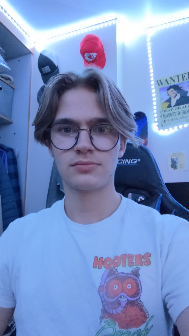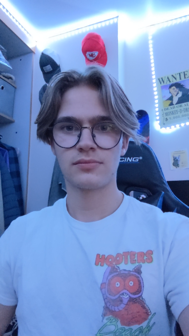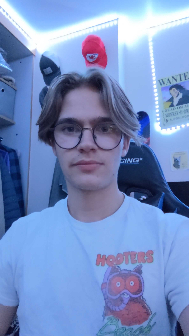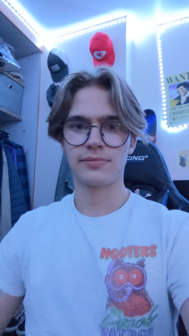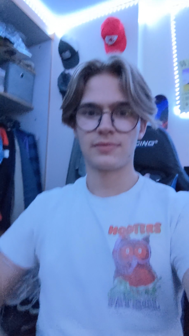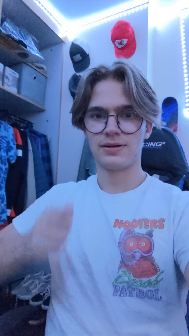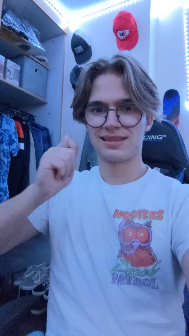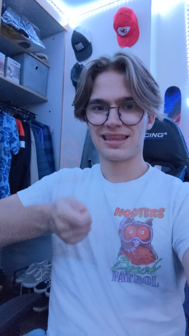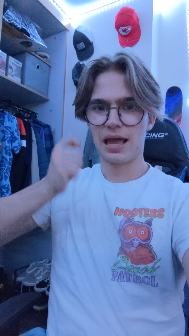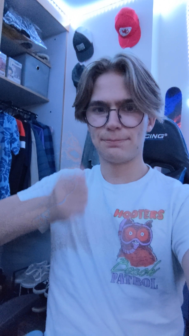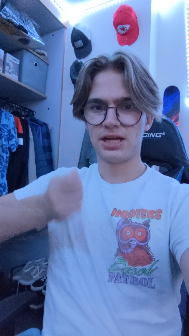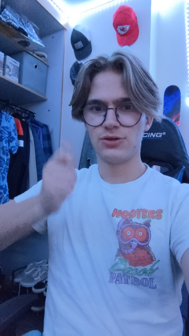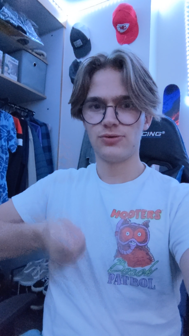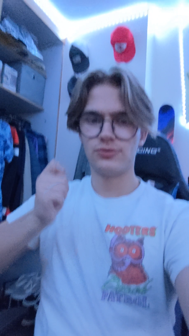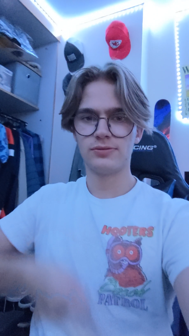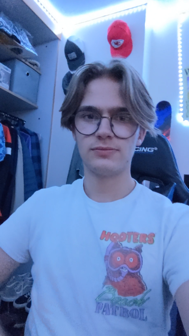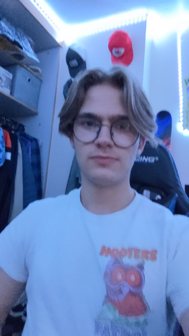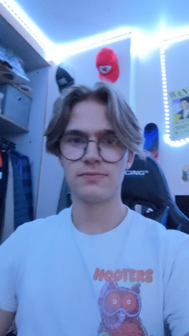hammer